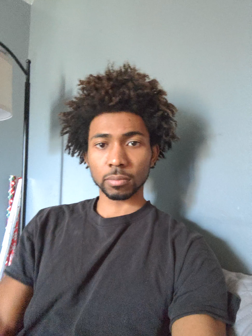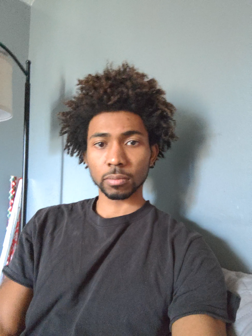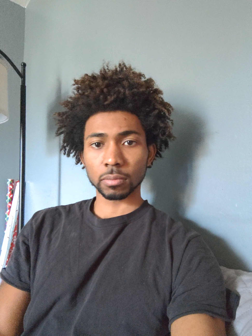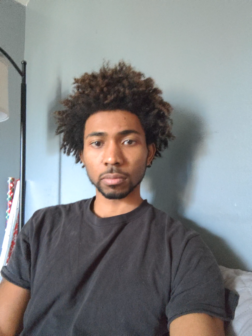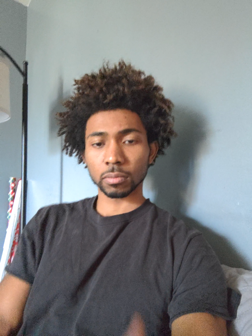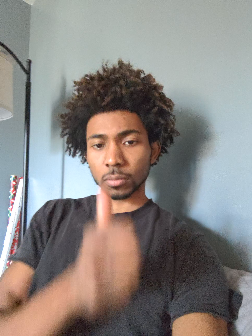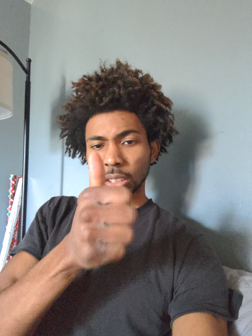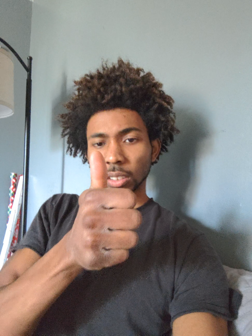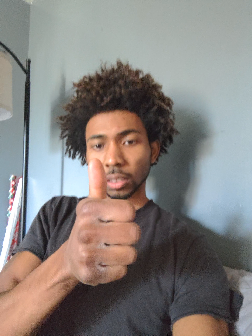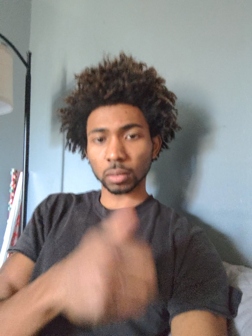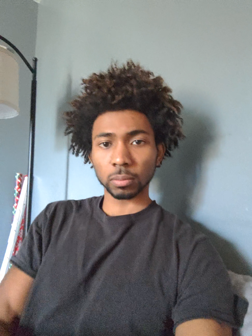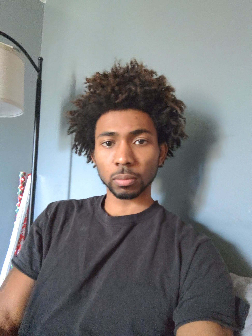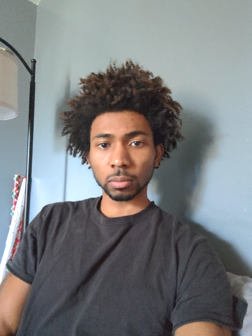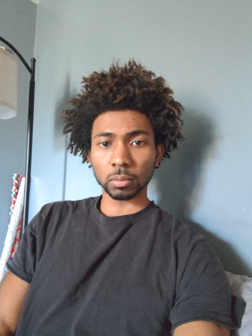yourself